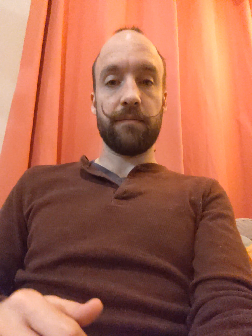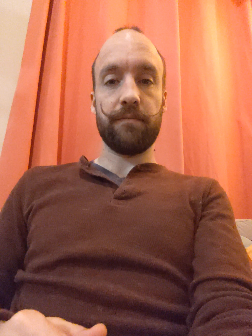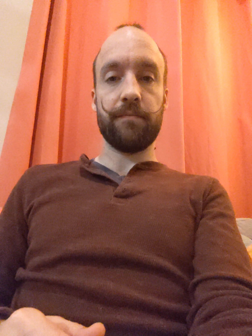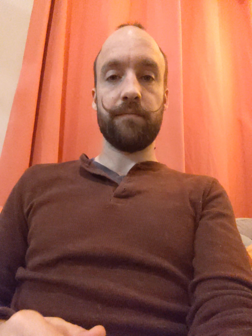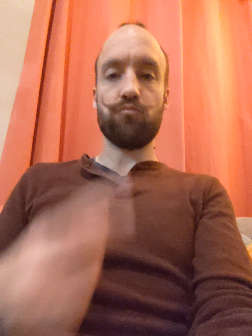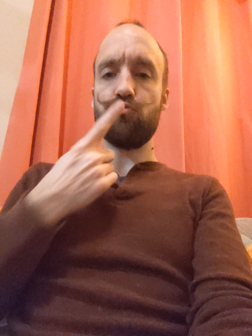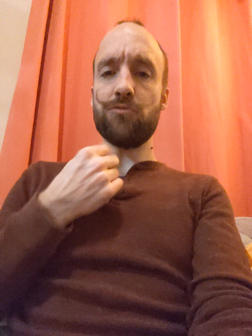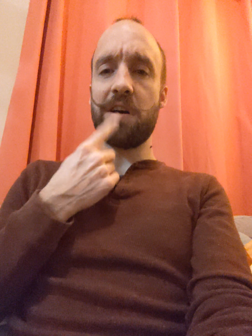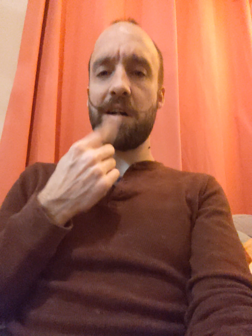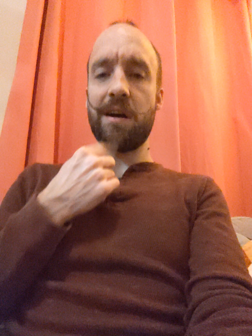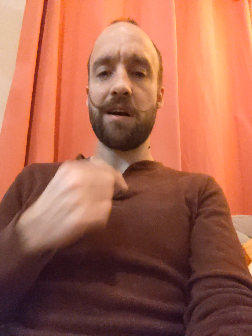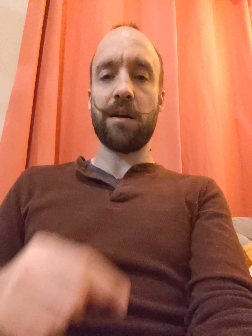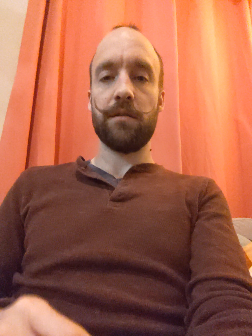red